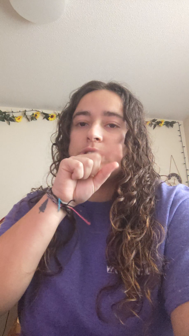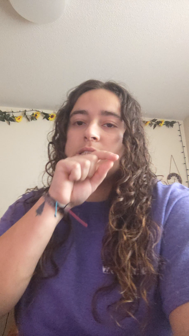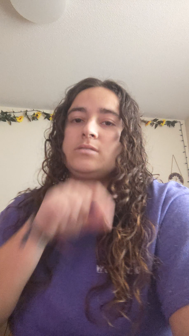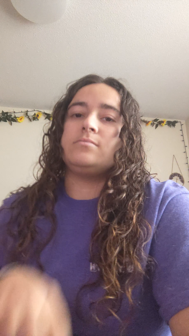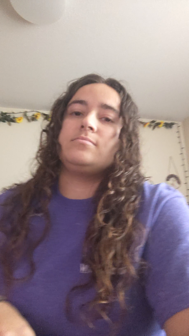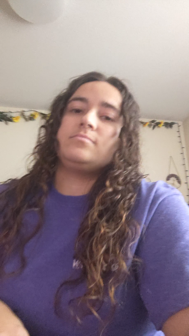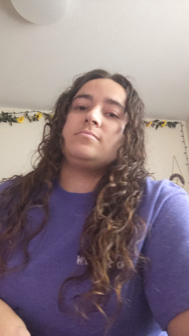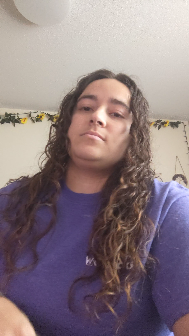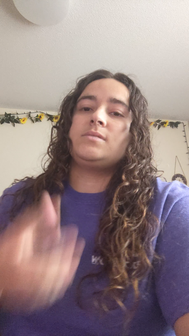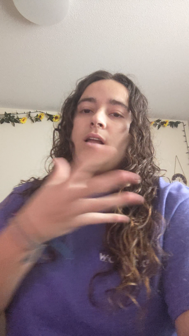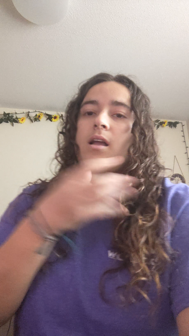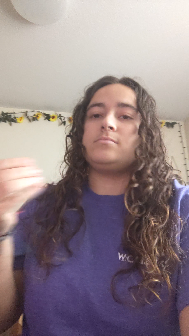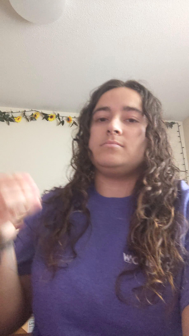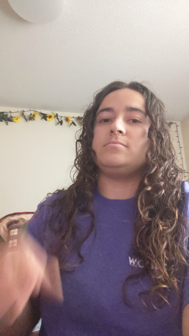and